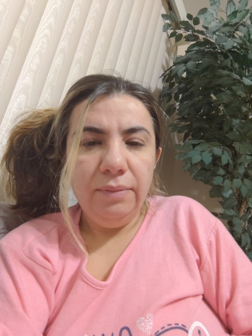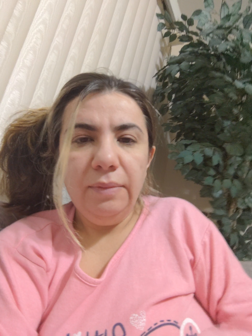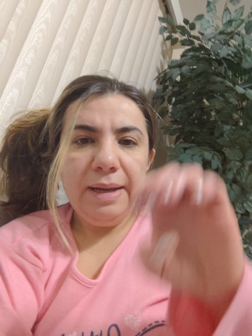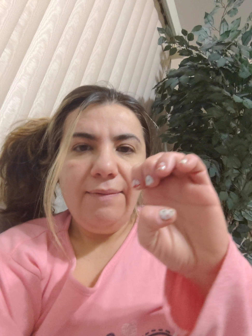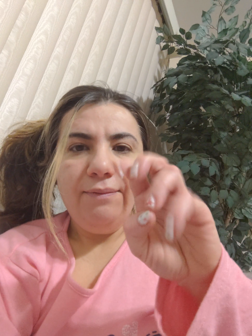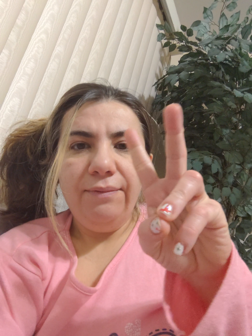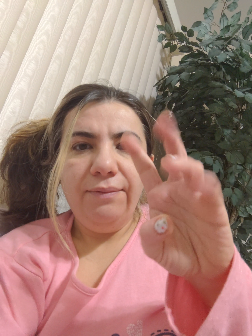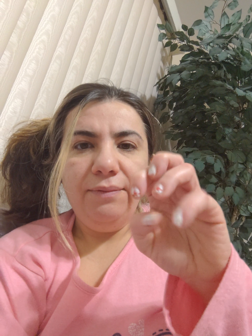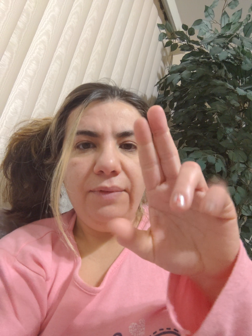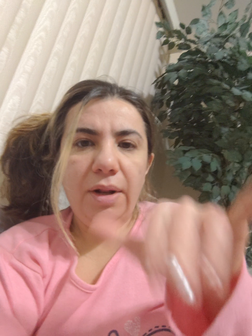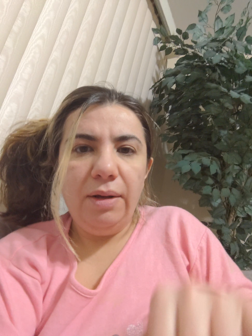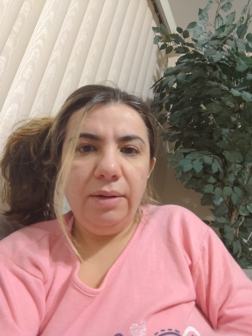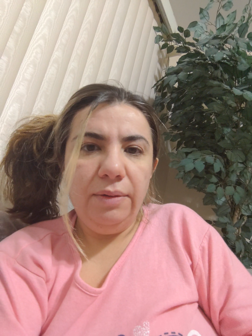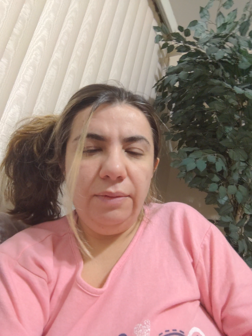every